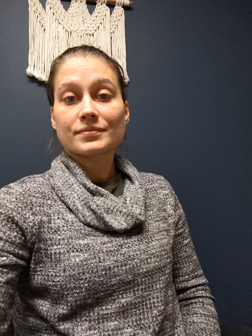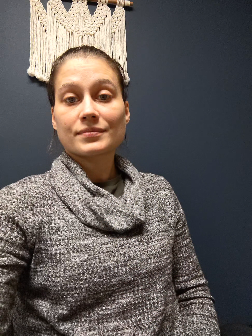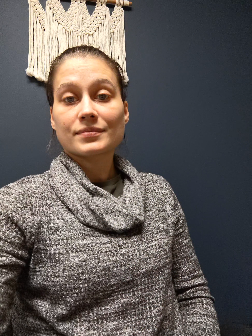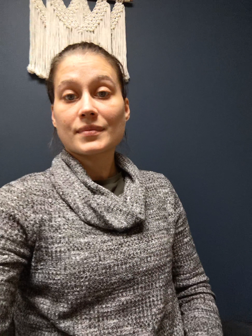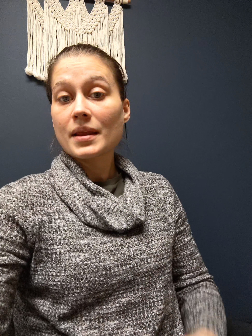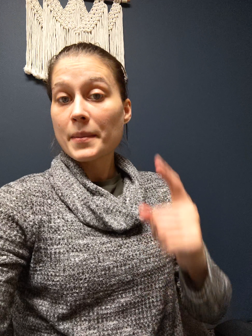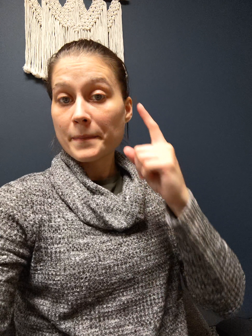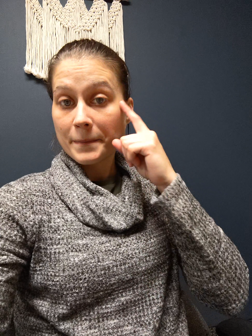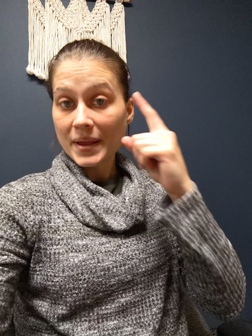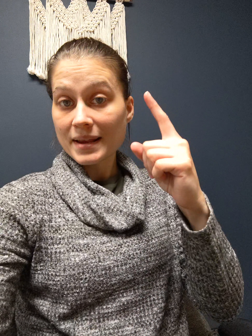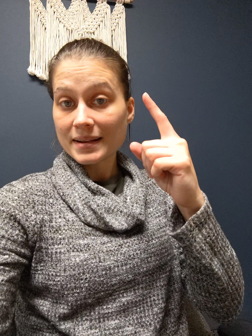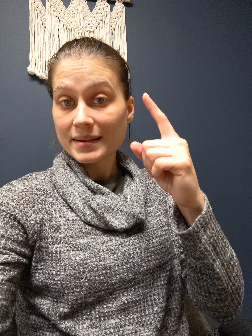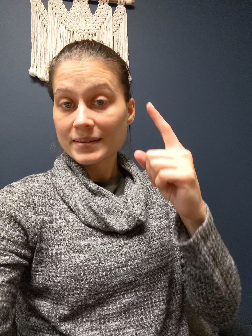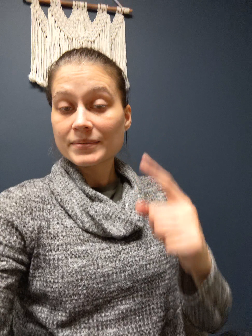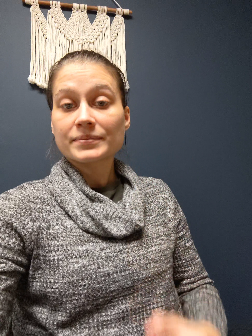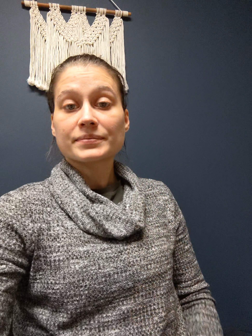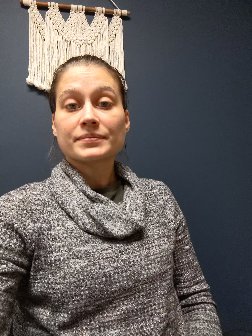penny